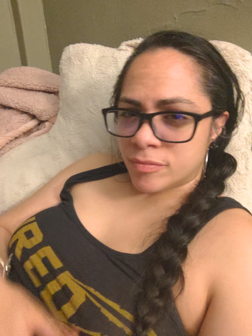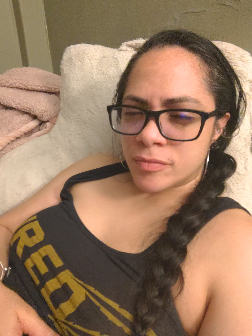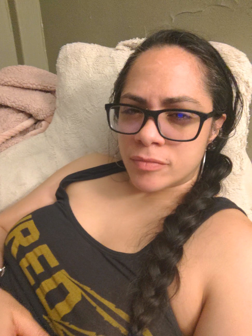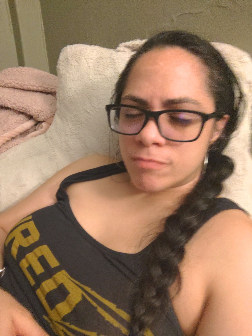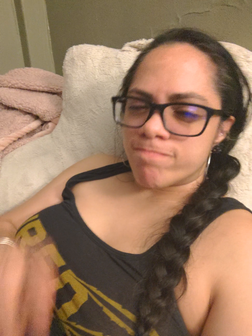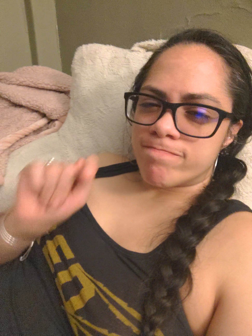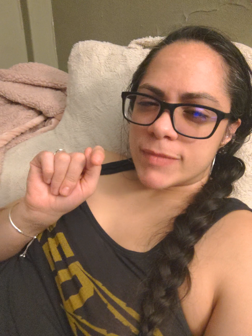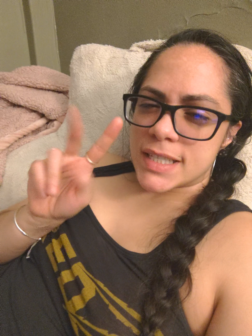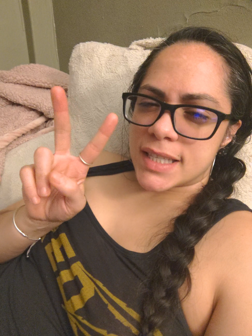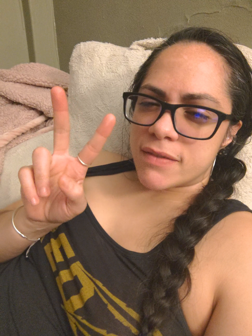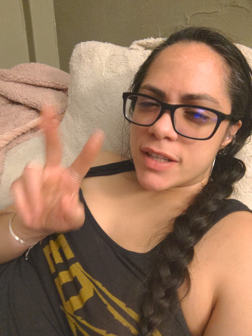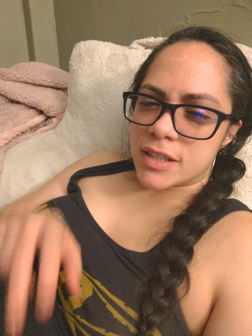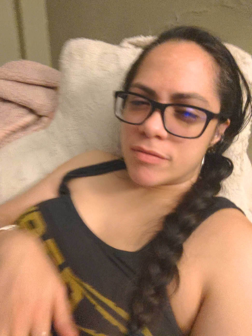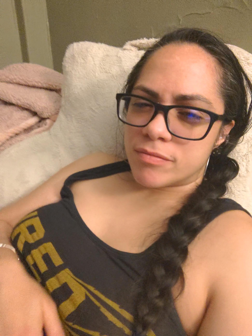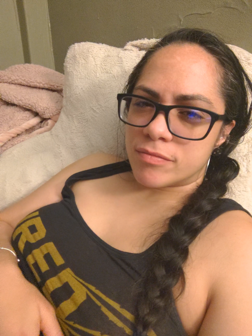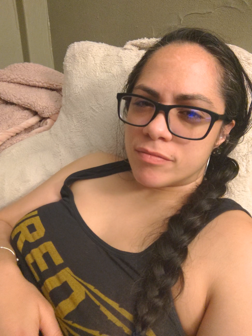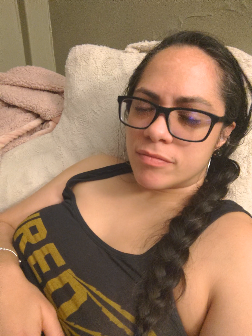TV